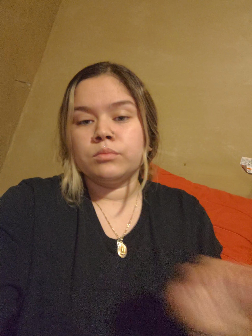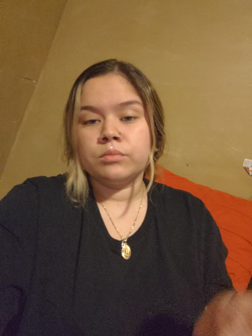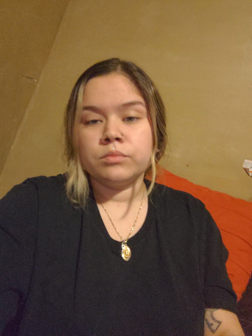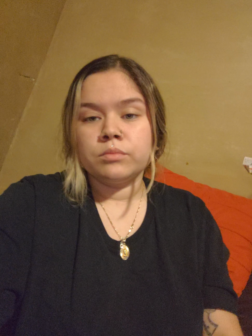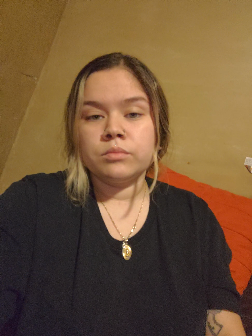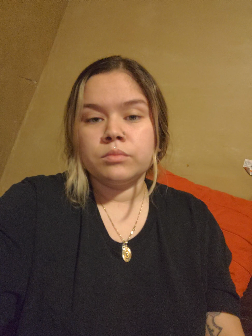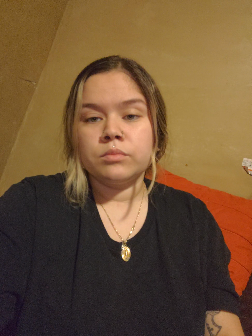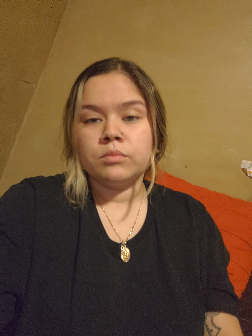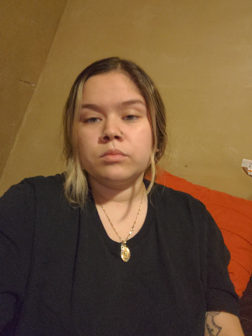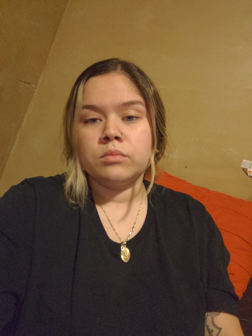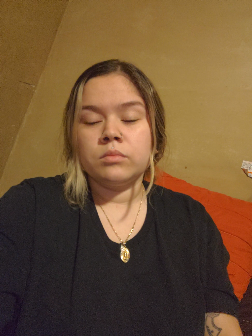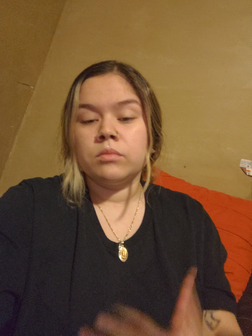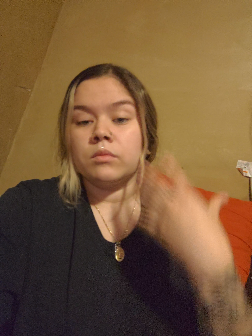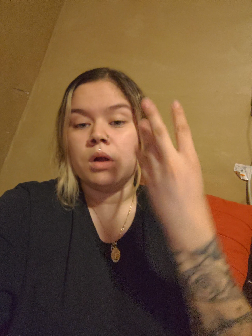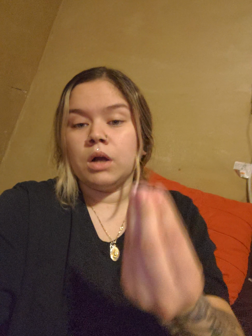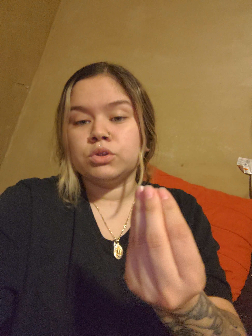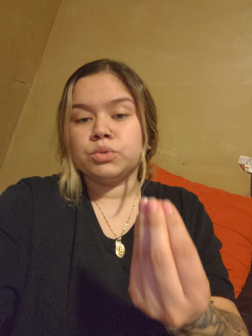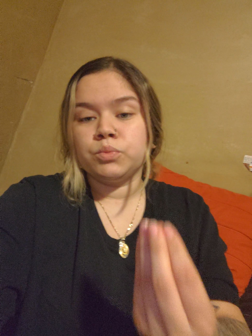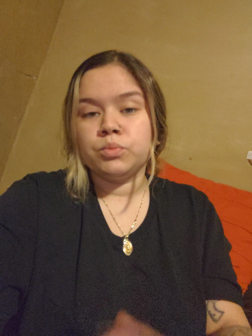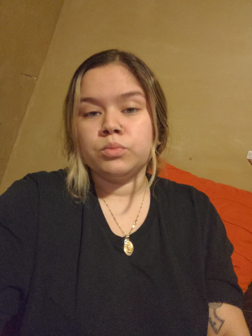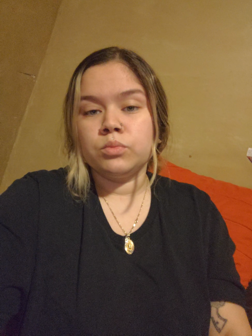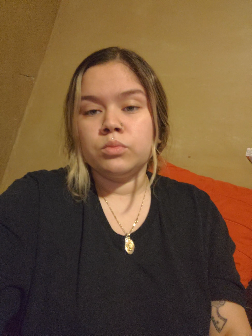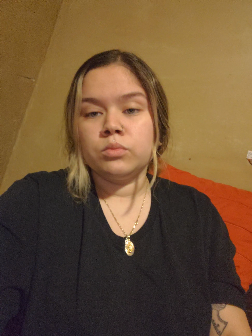got to